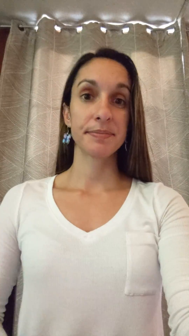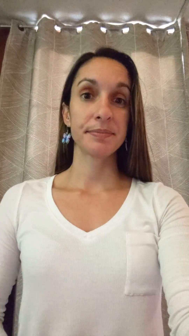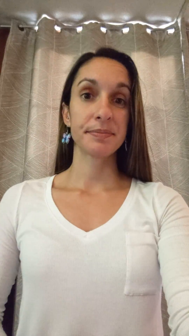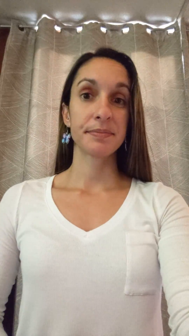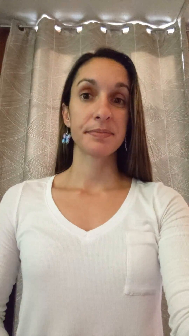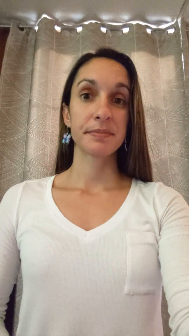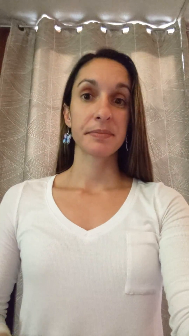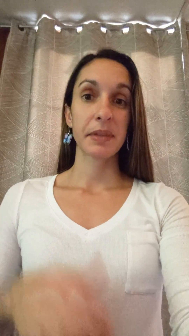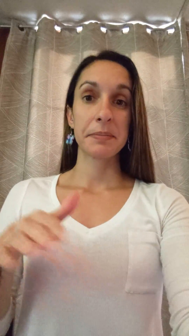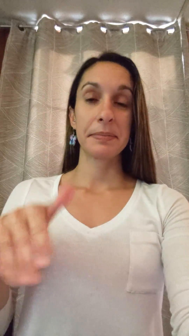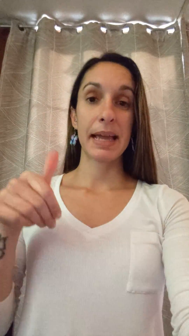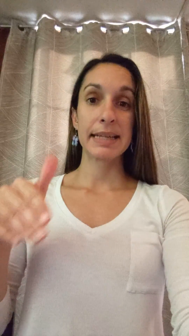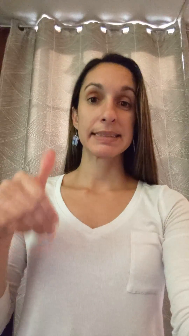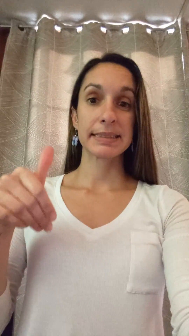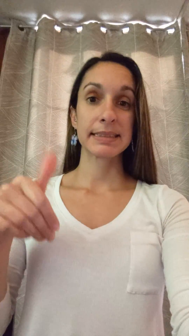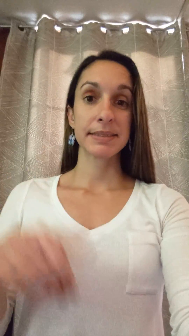pants